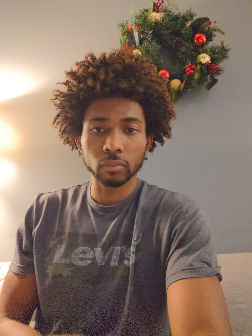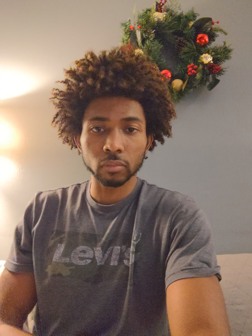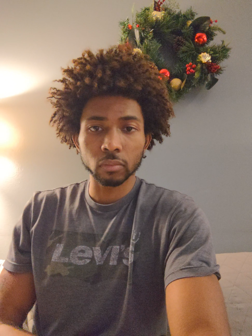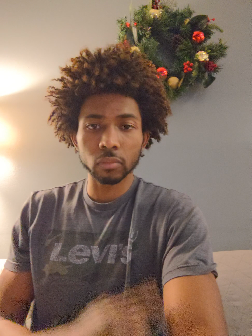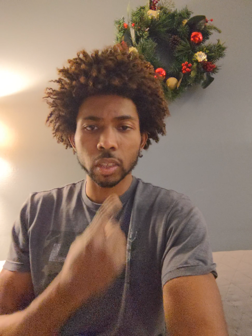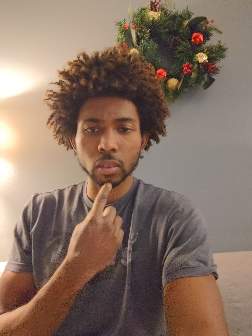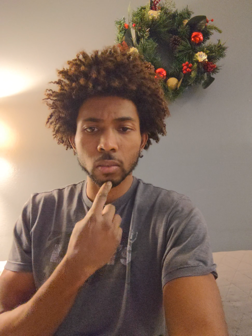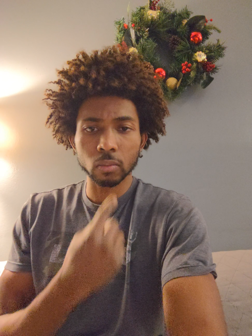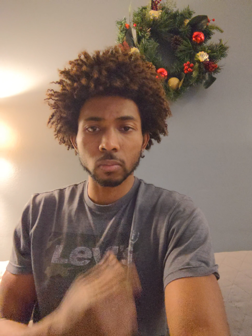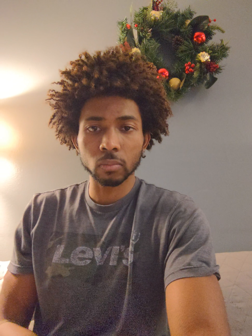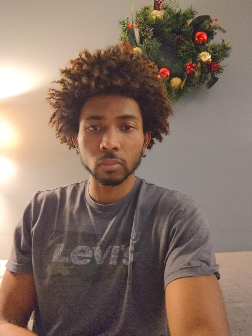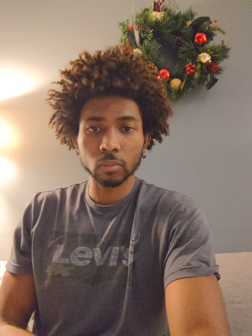say